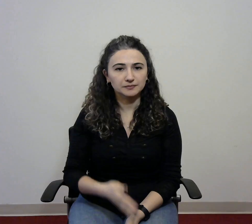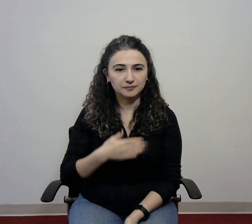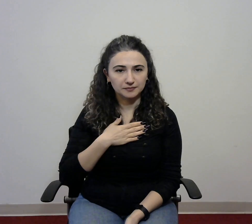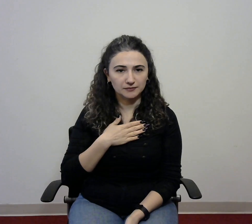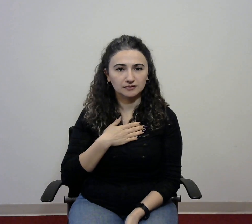mən